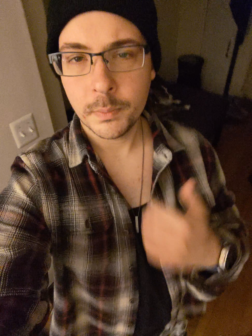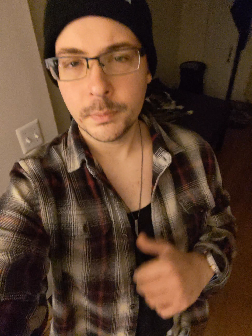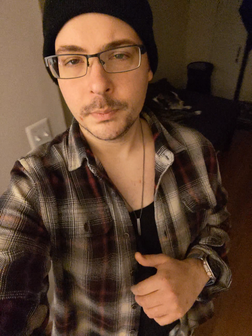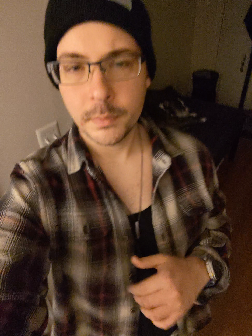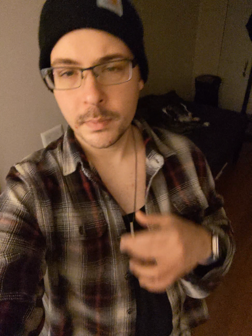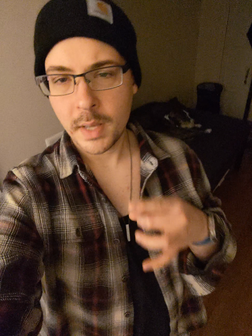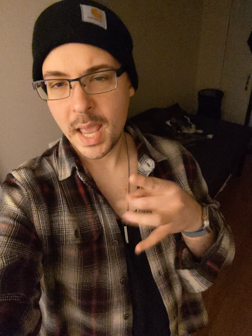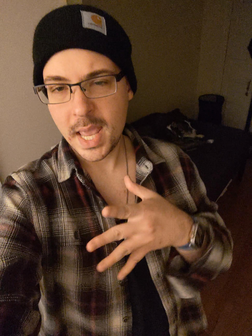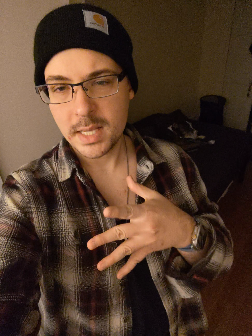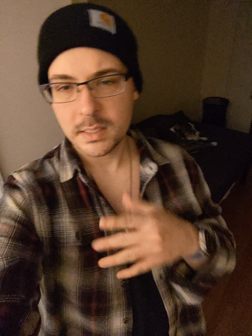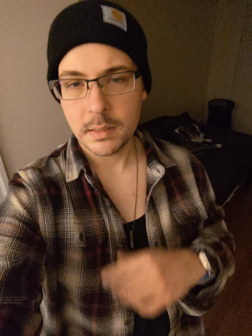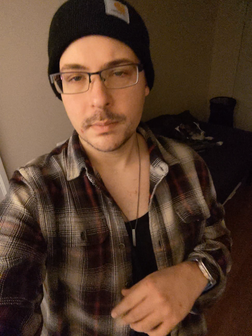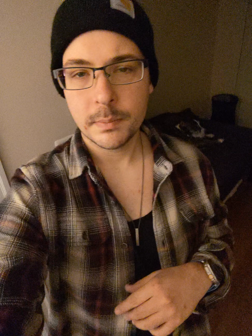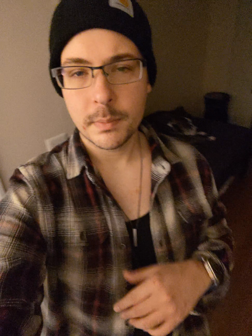hate